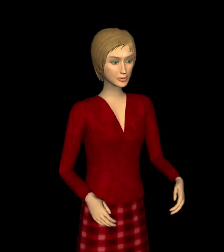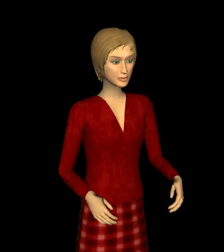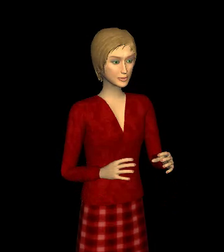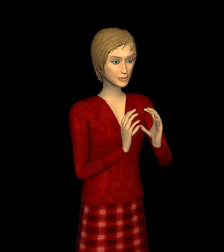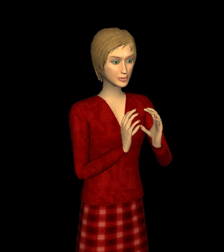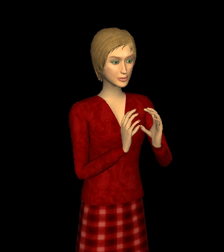أرض